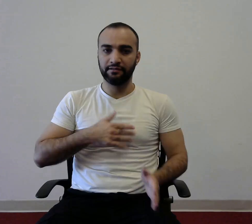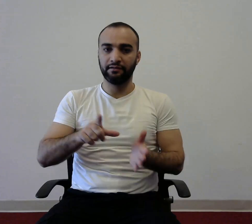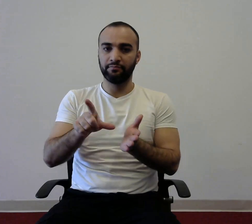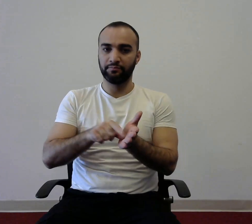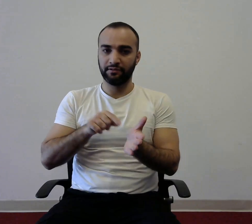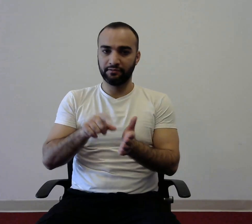pensiya